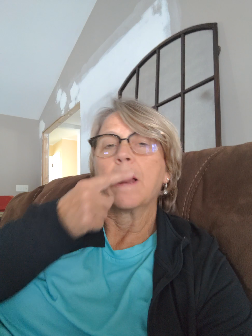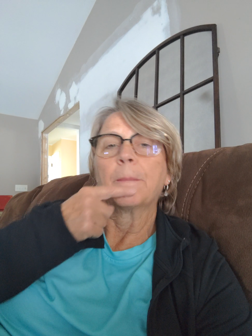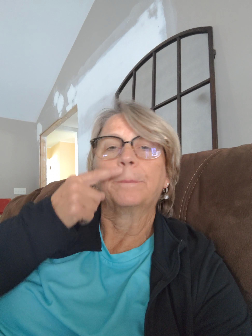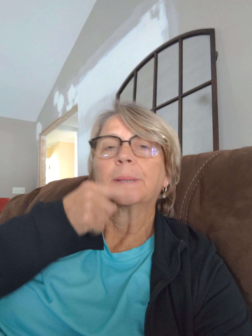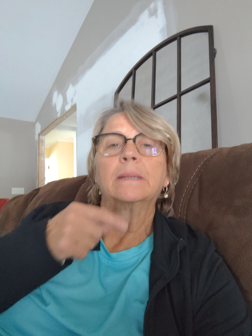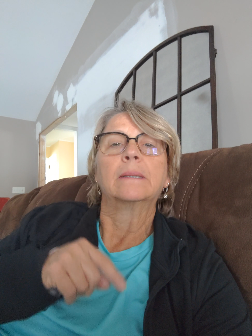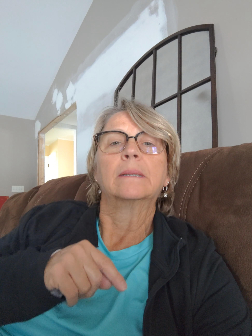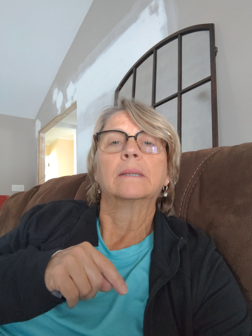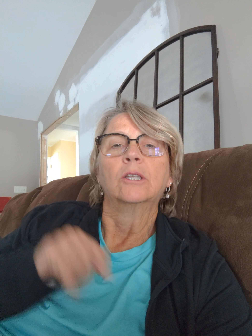lips